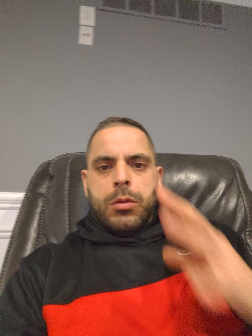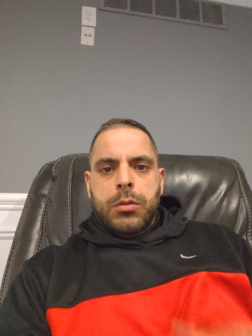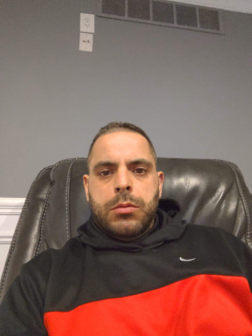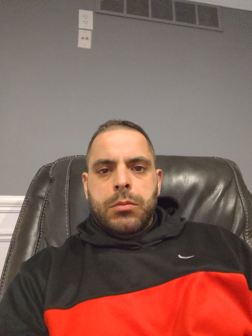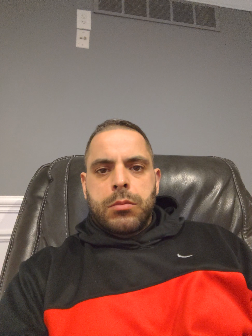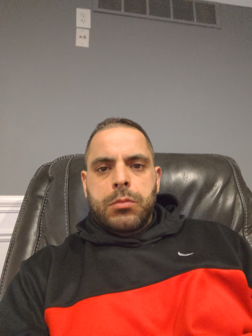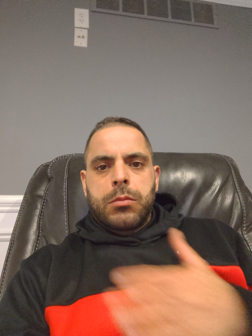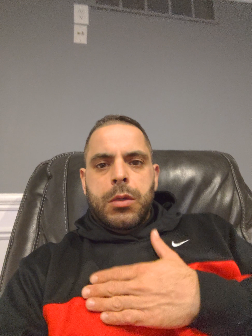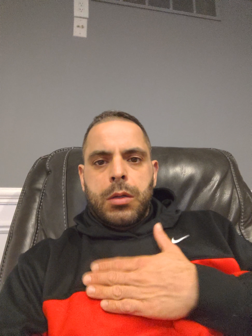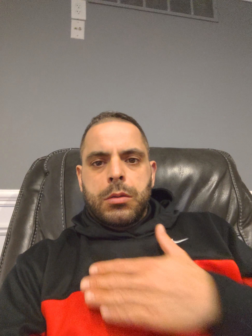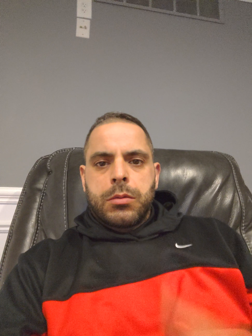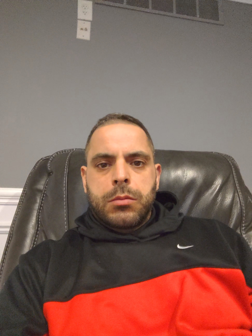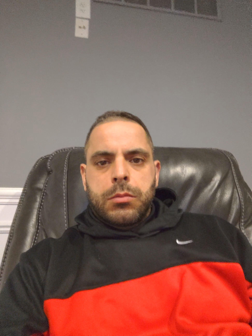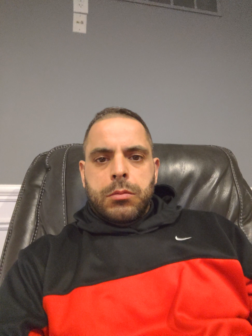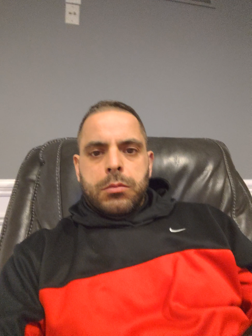my